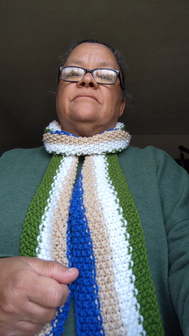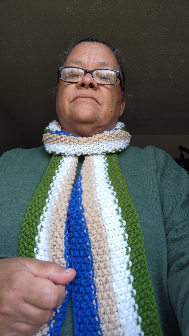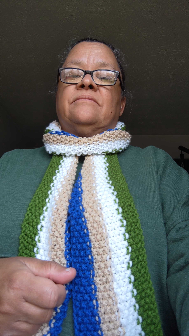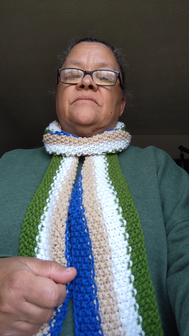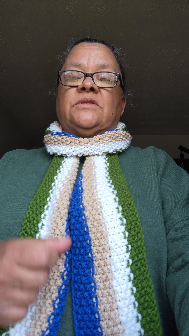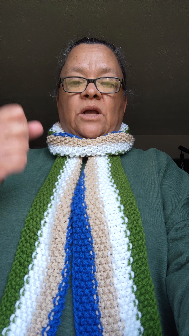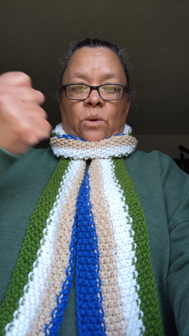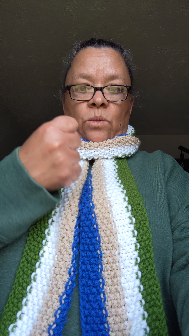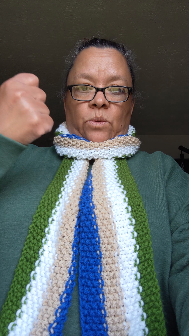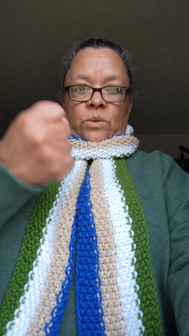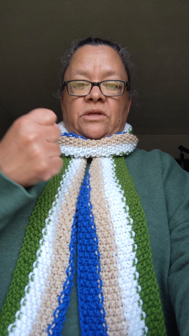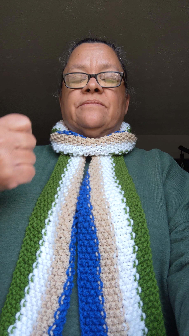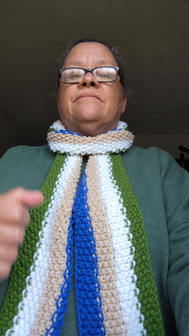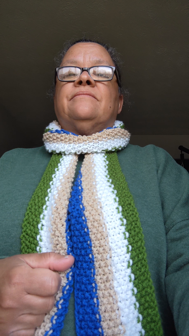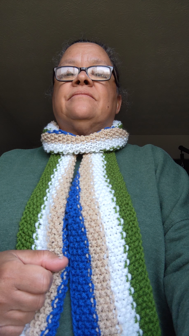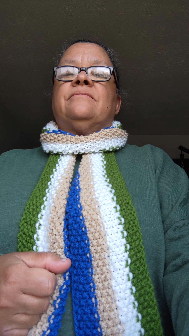hold